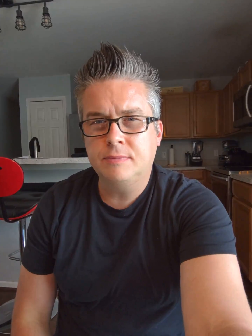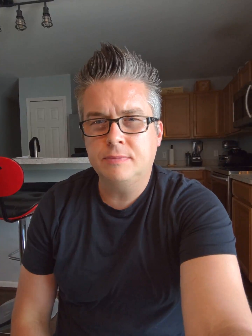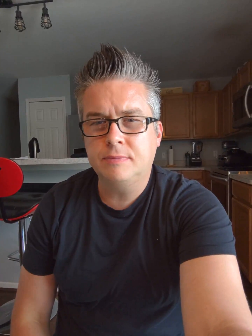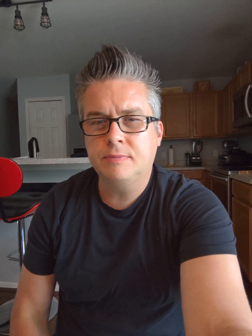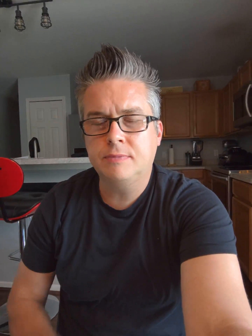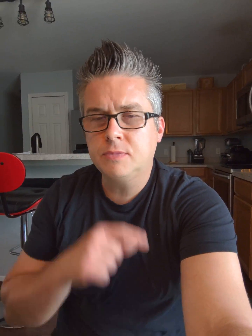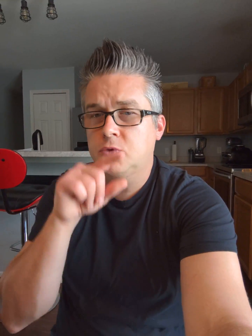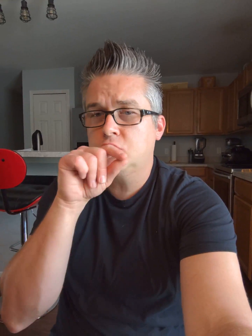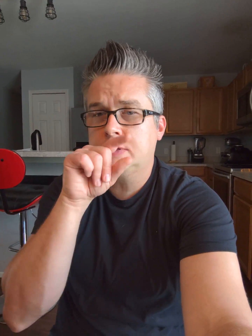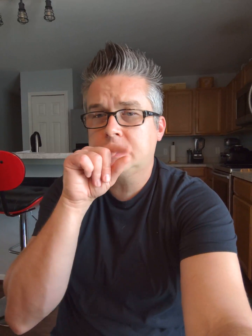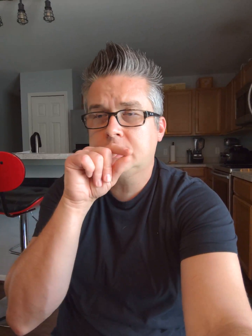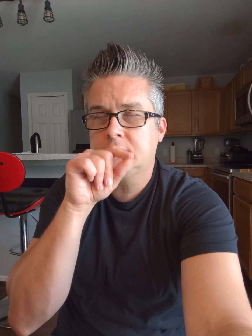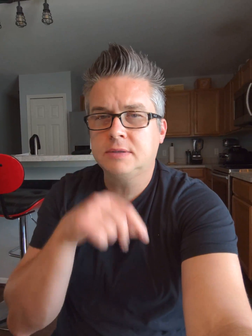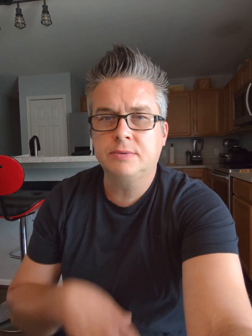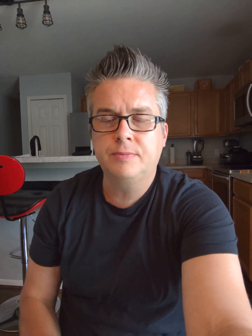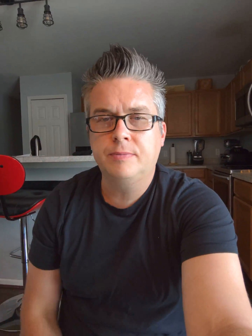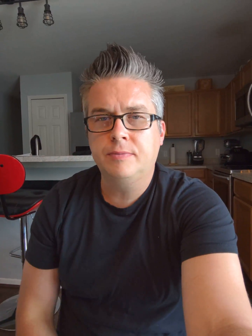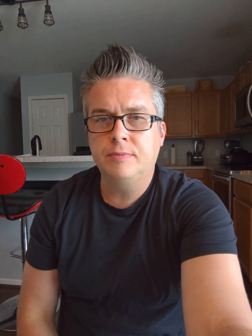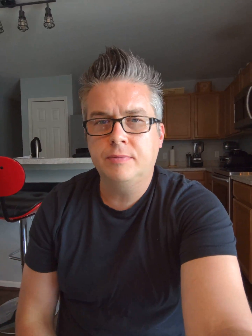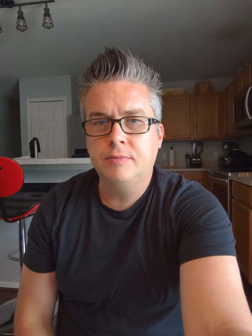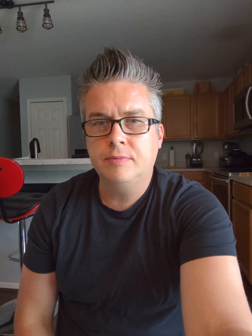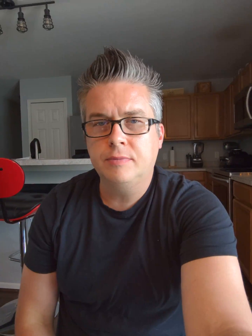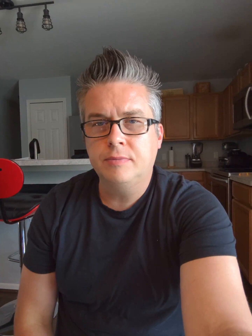chicken